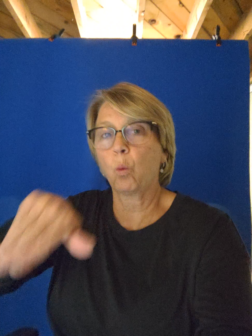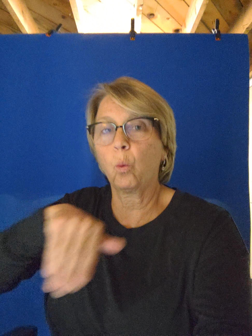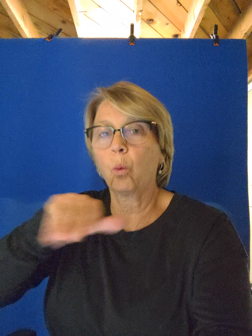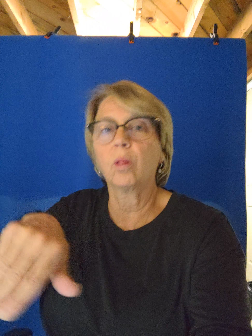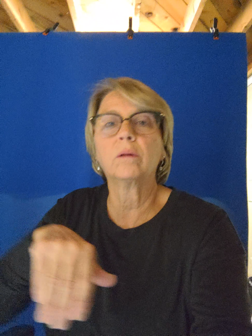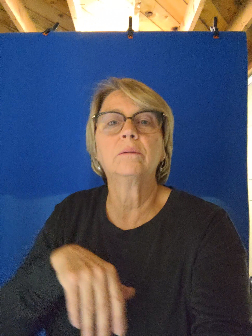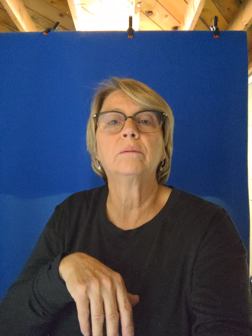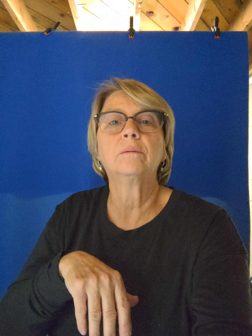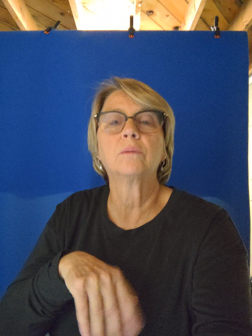pool